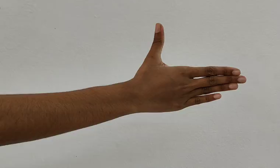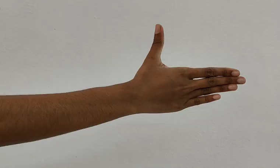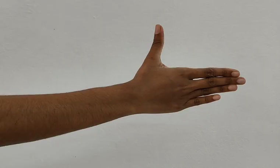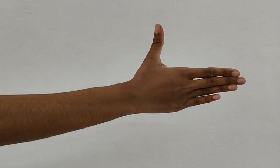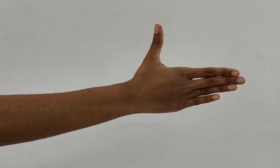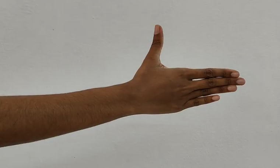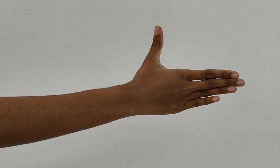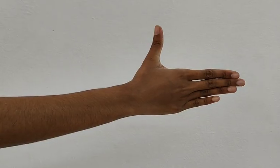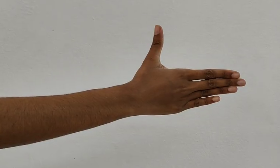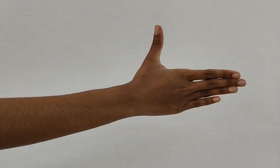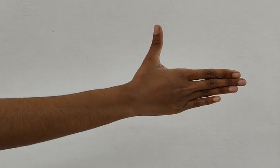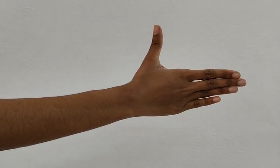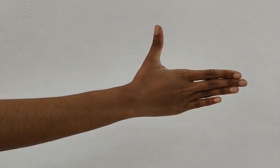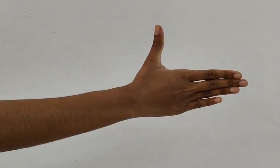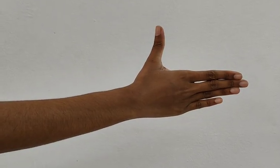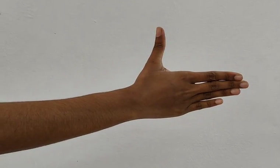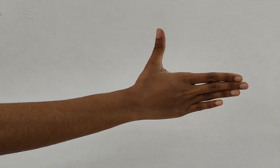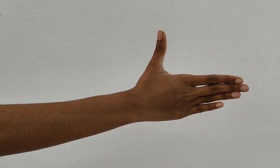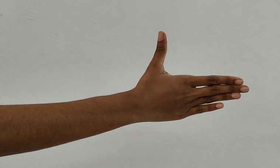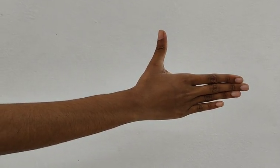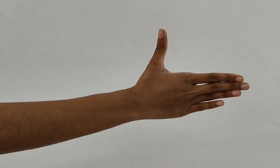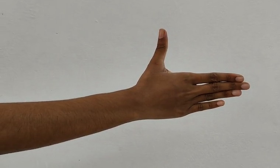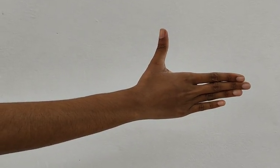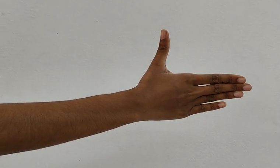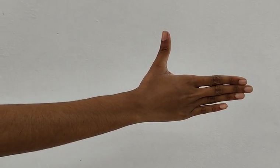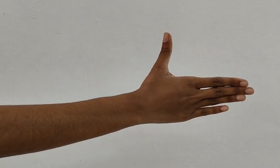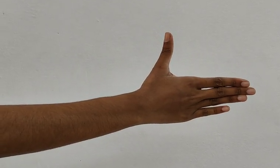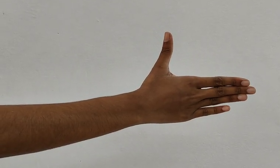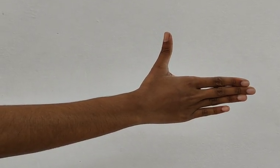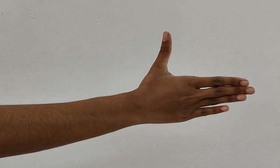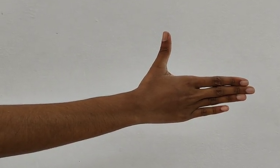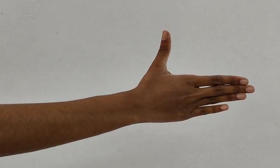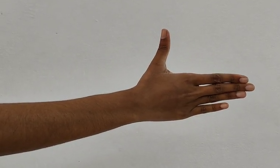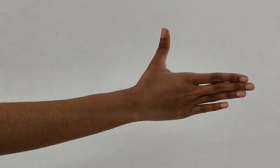ആ